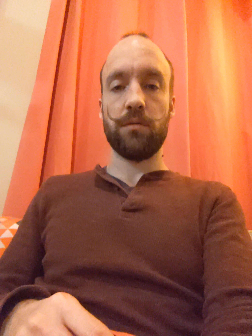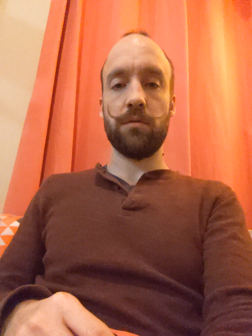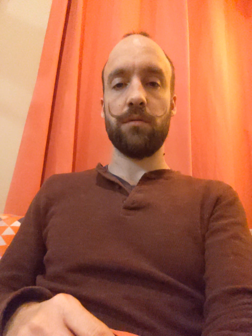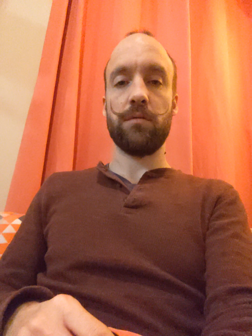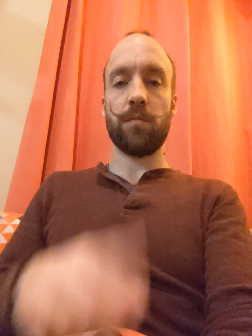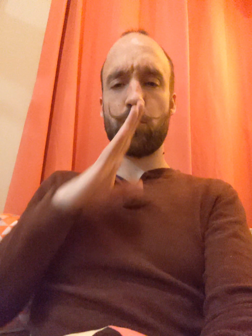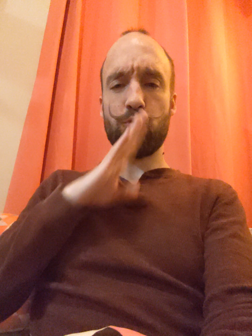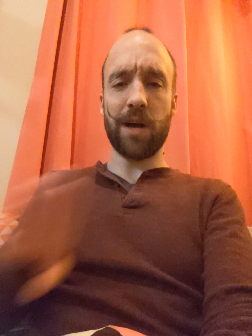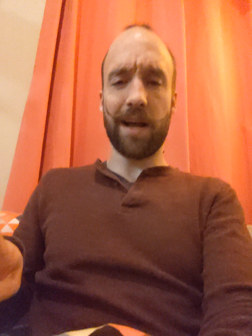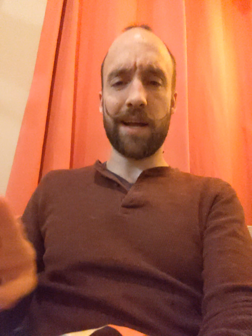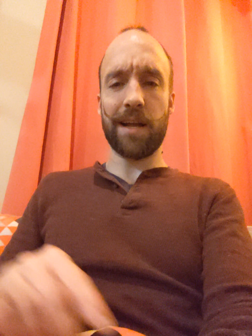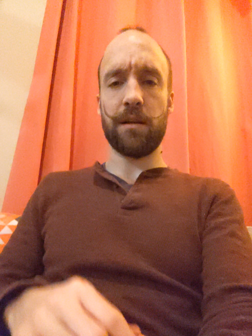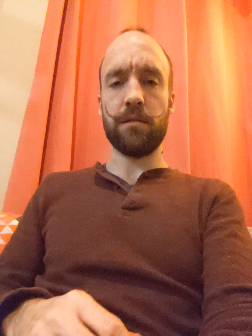quiet